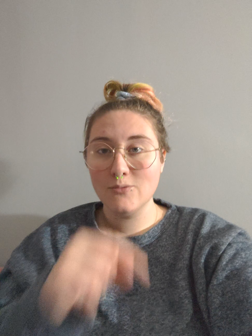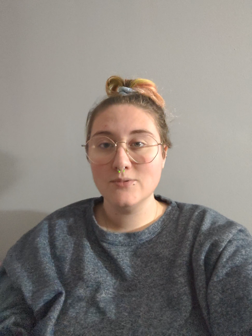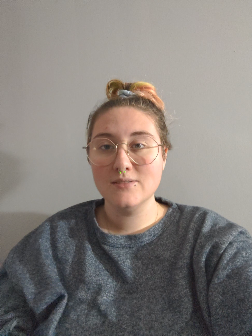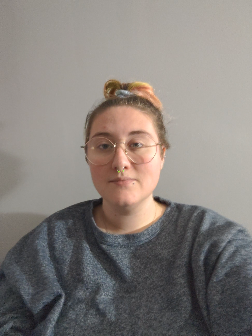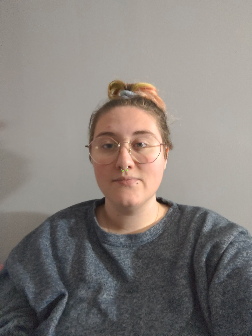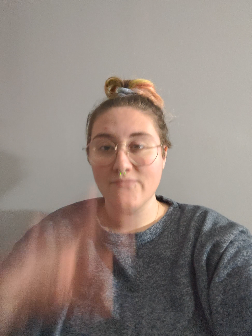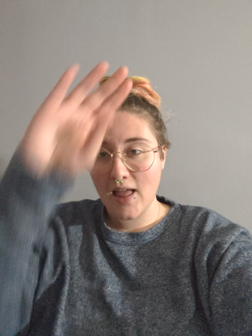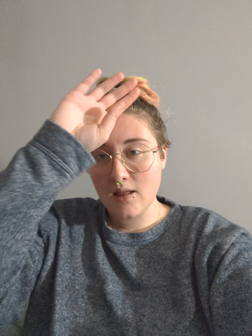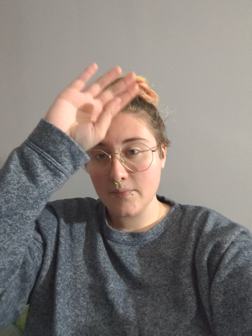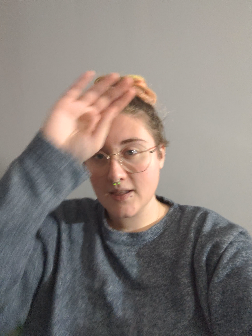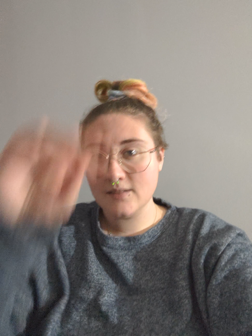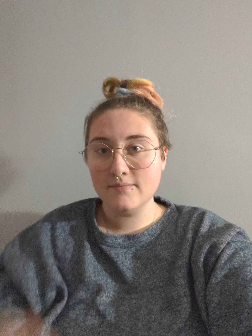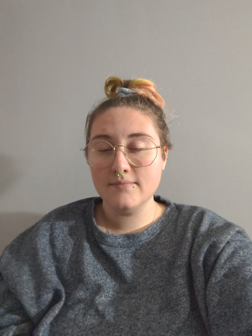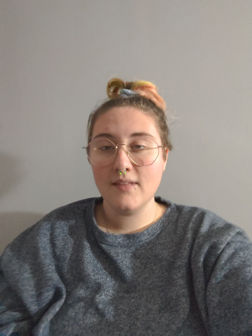fireman